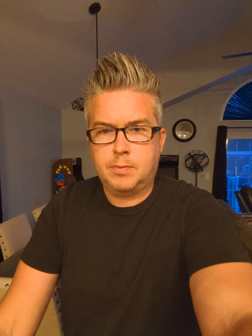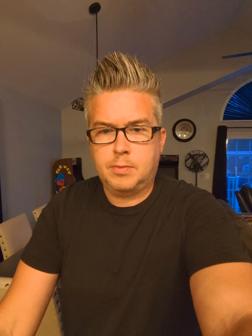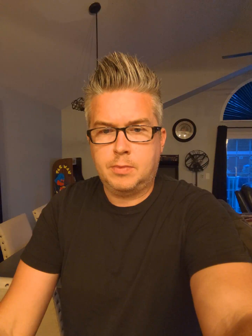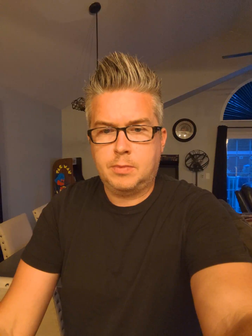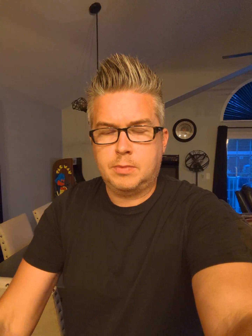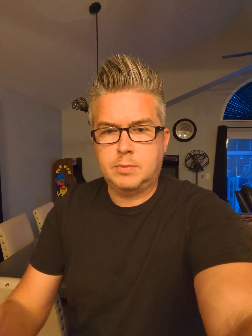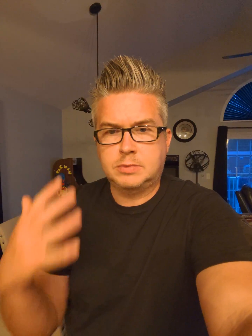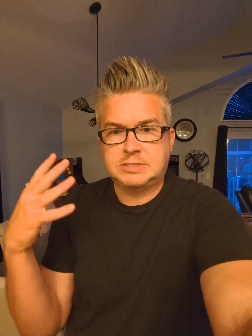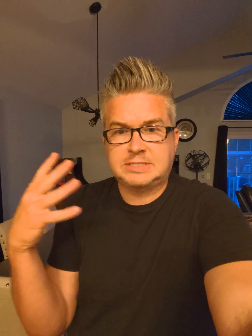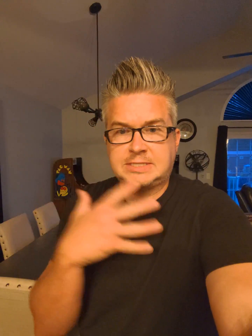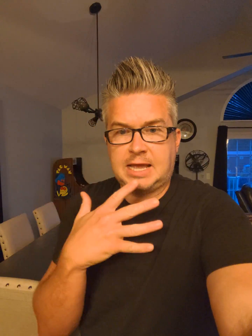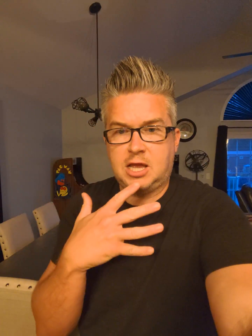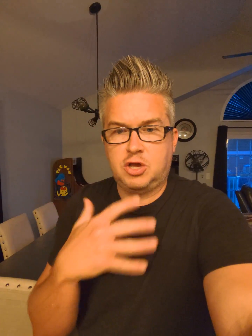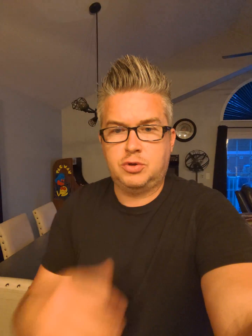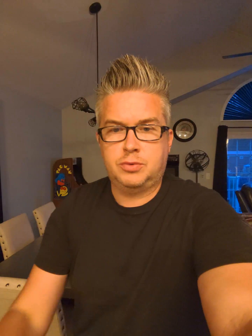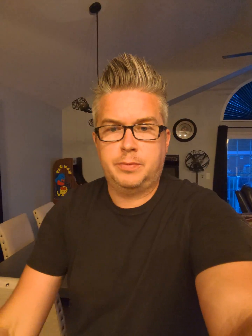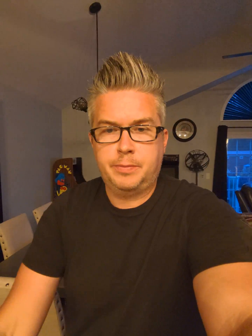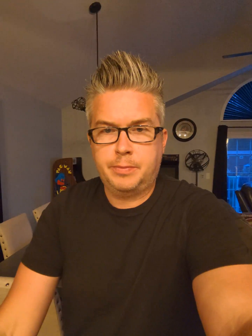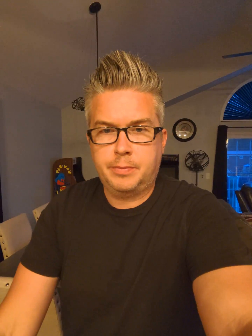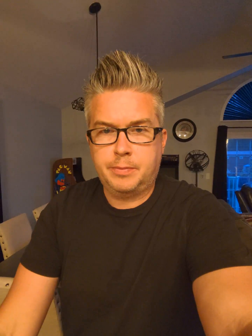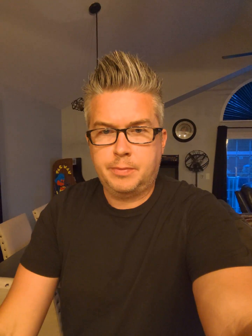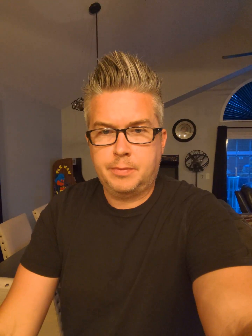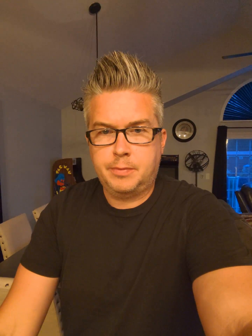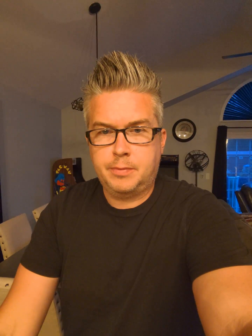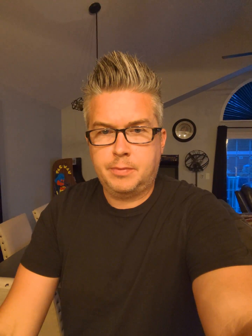scared